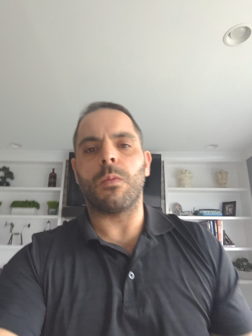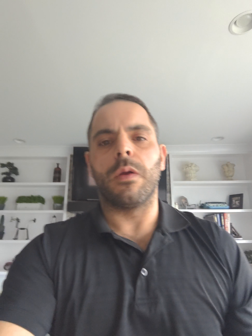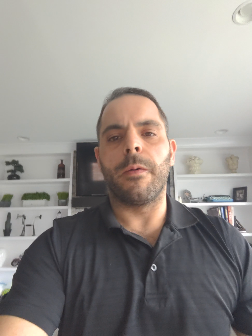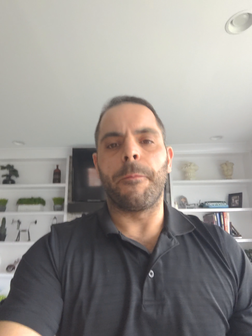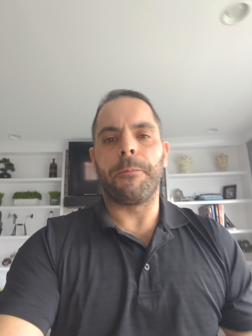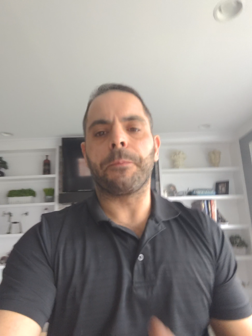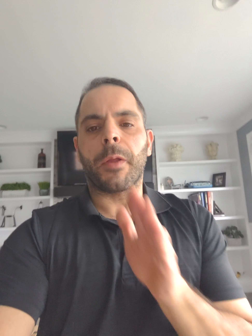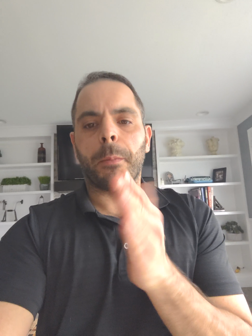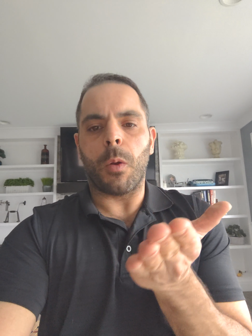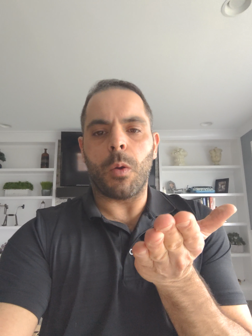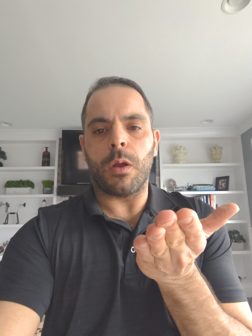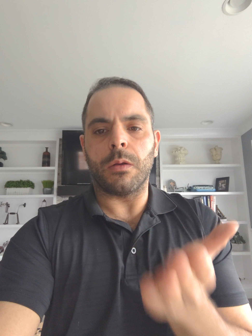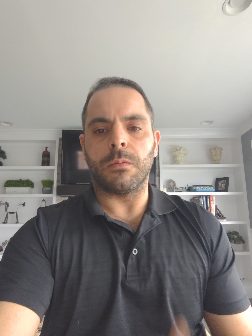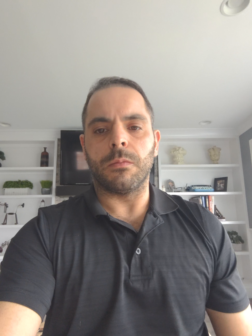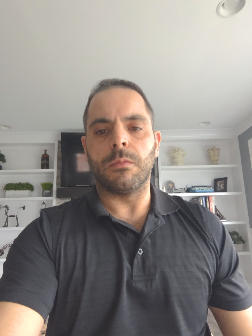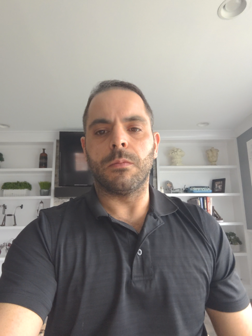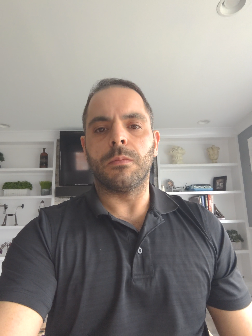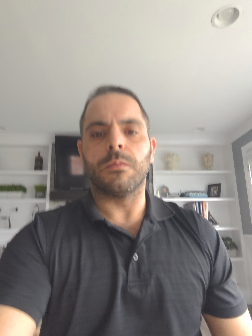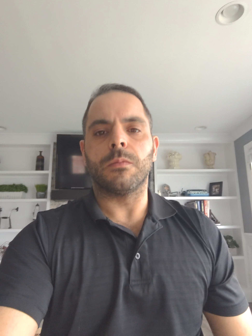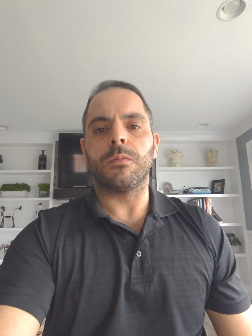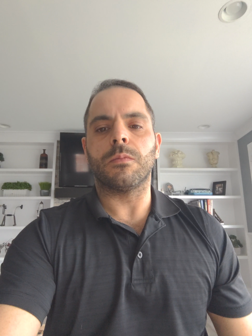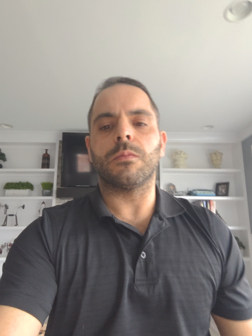book